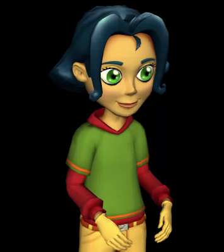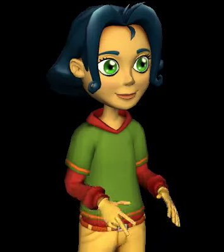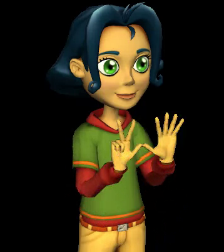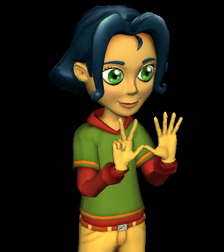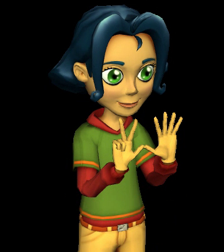8